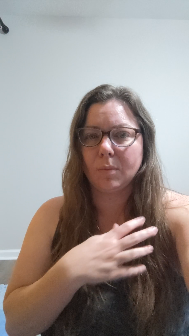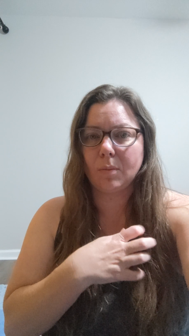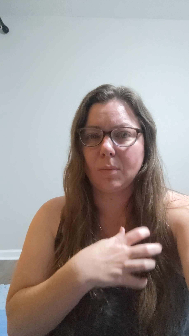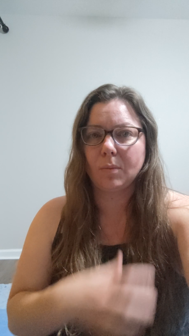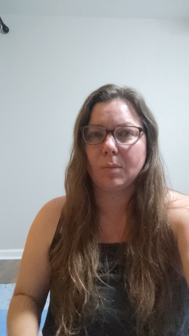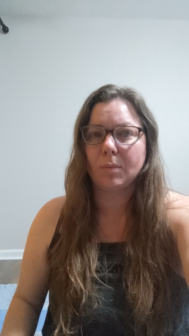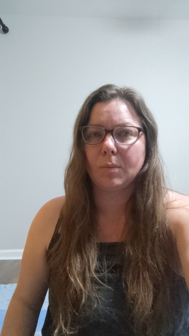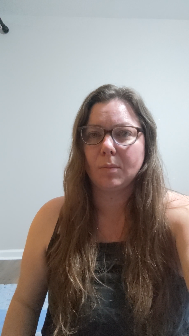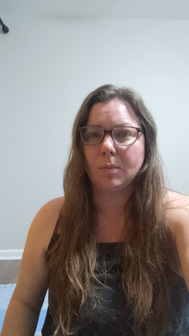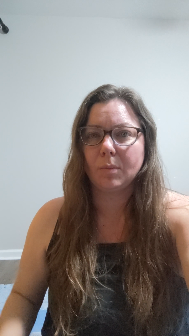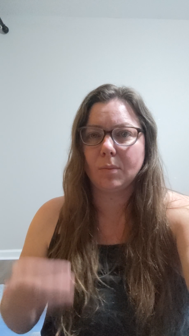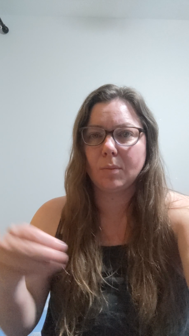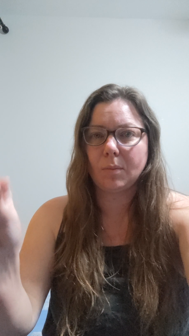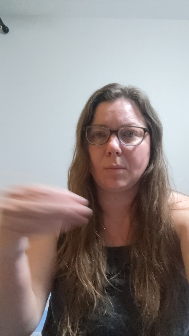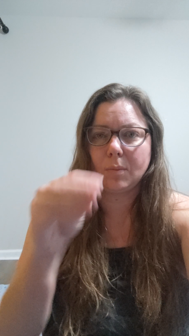shopping